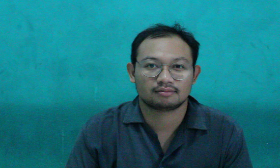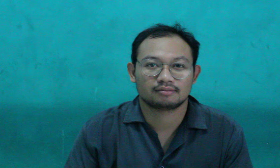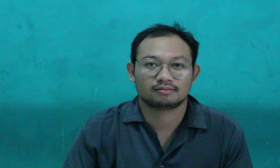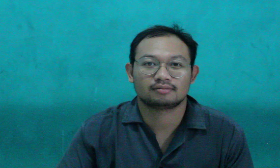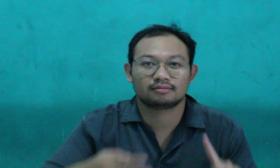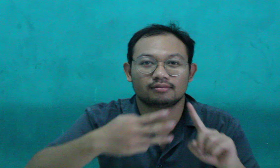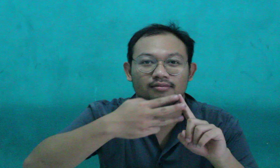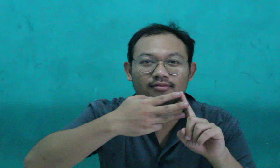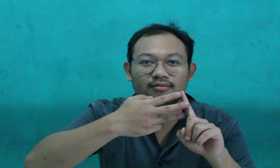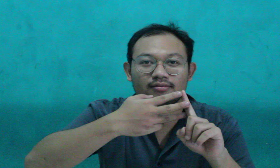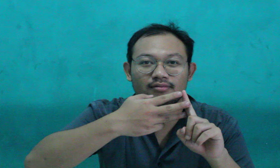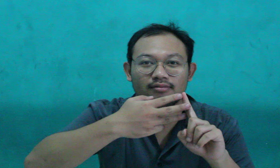B